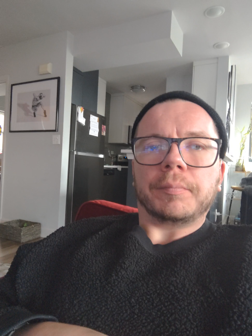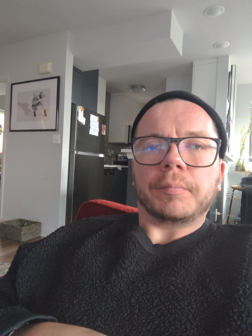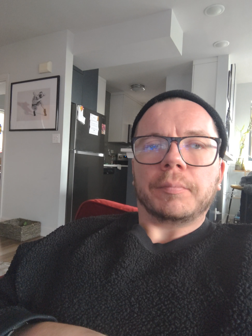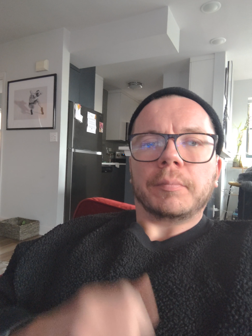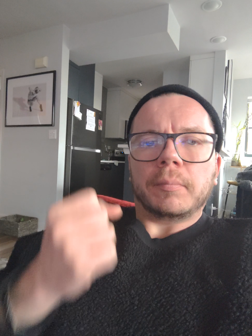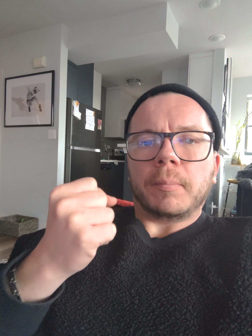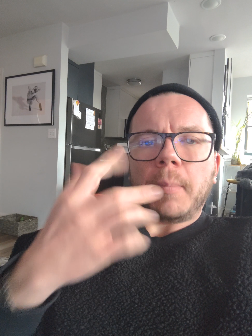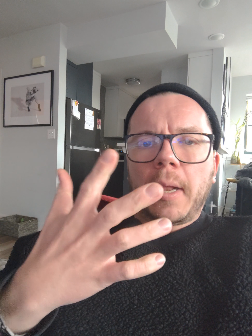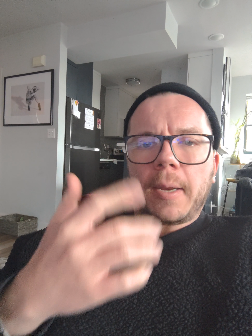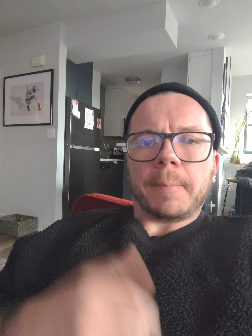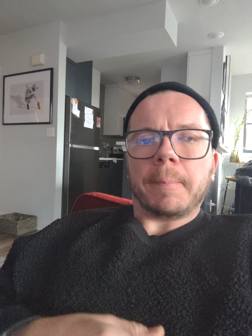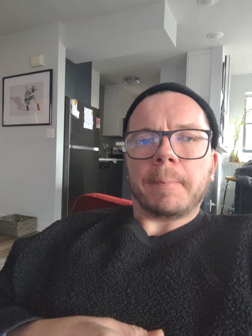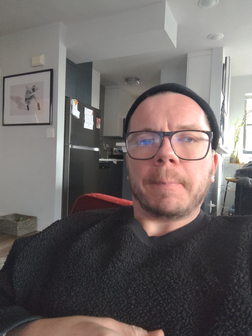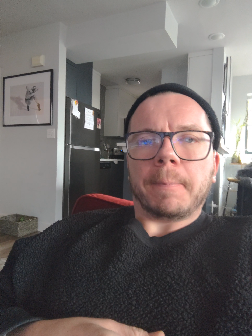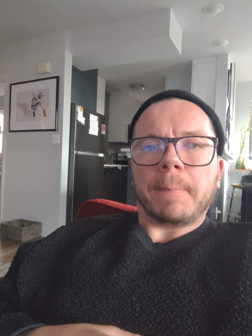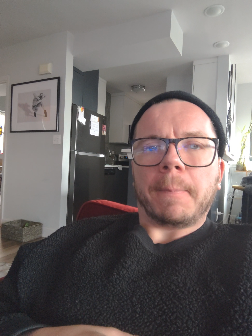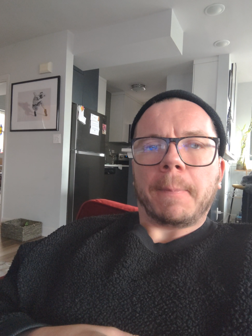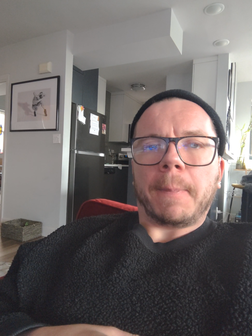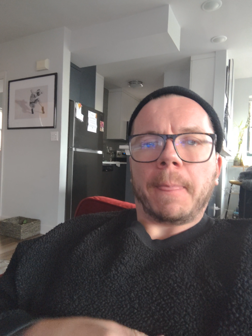many